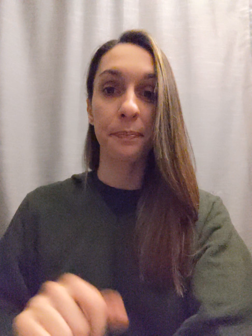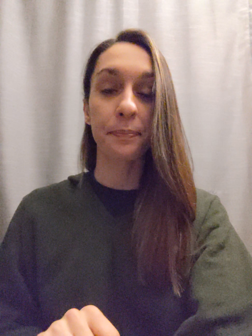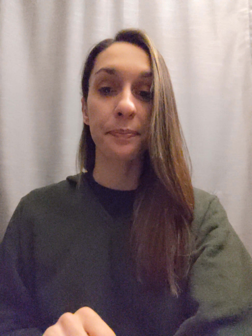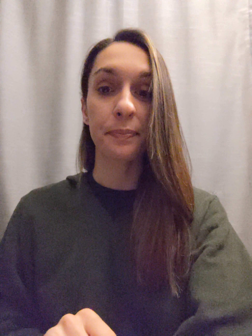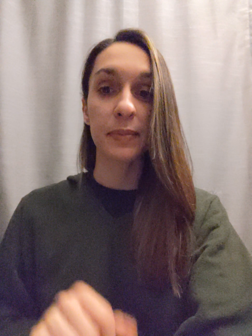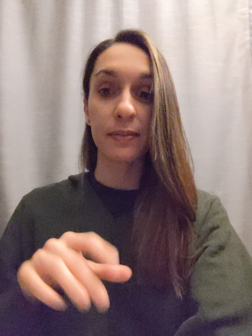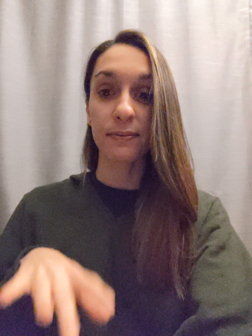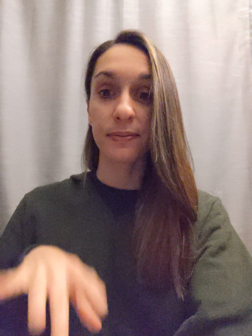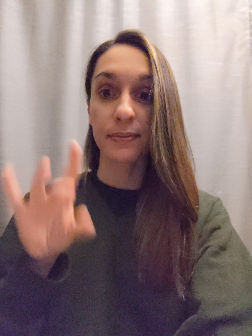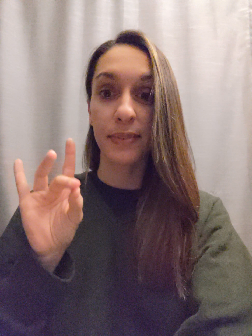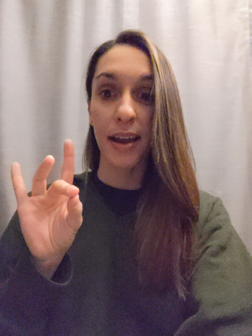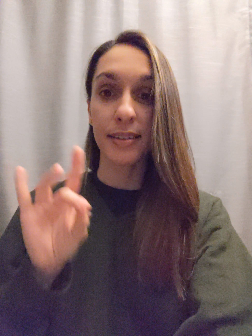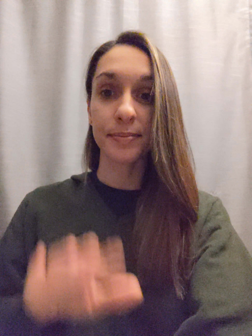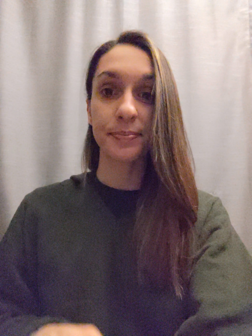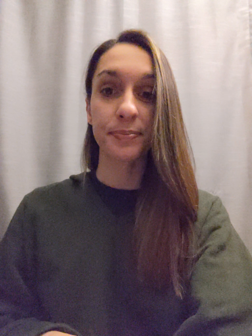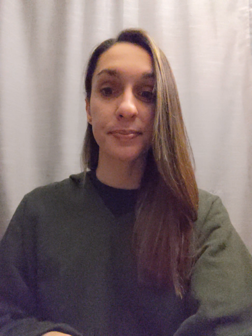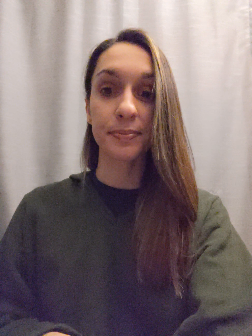find